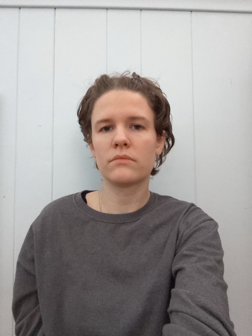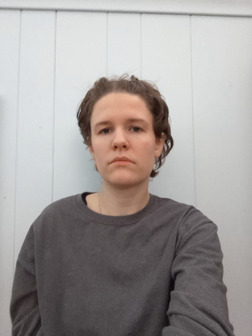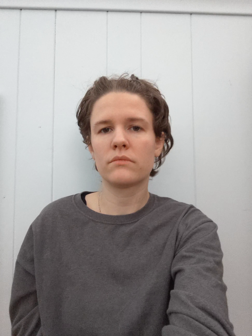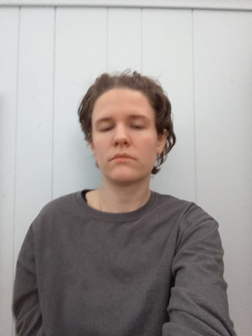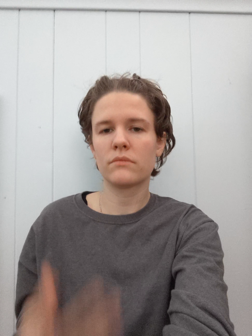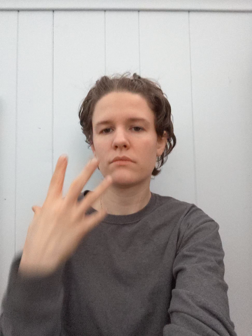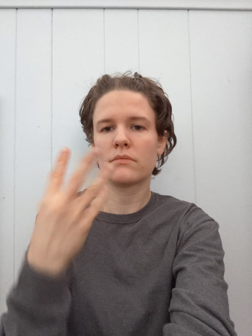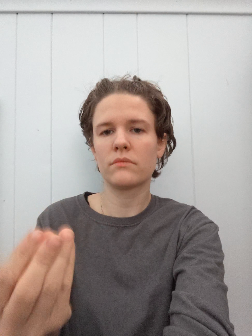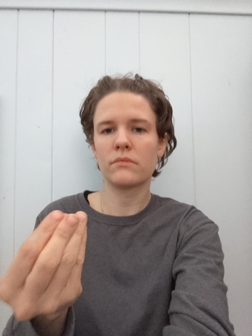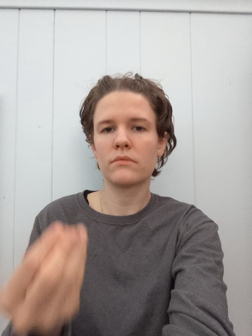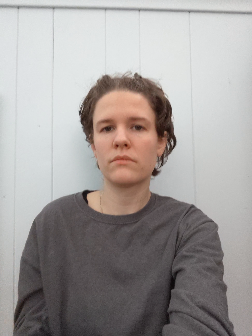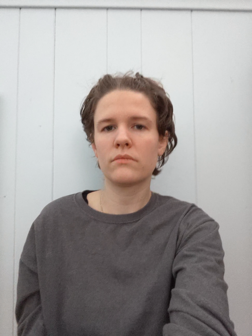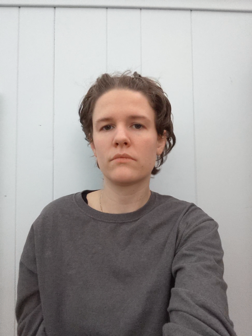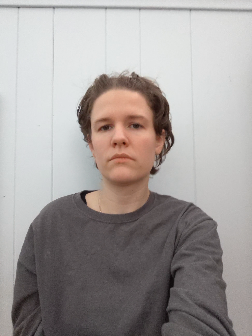go